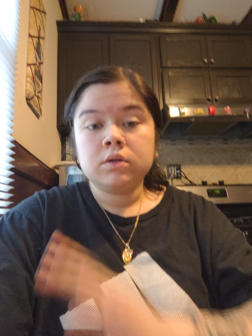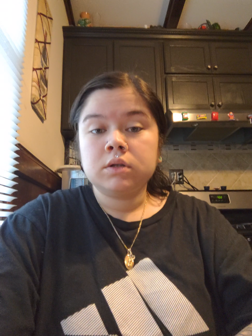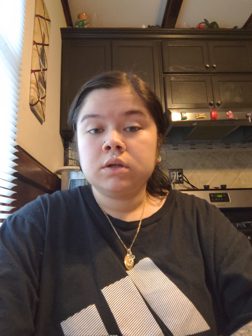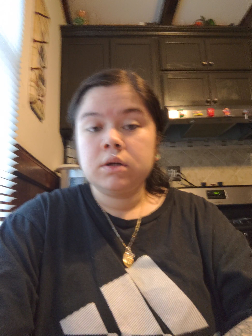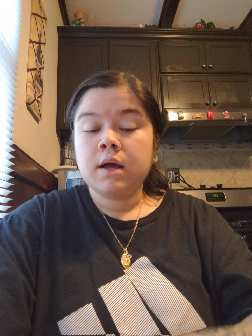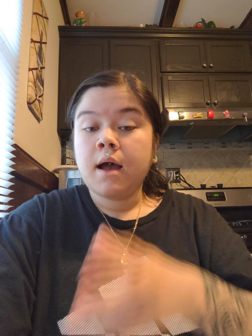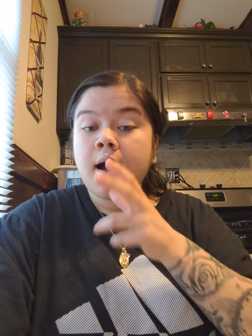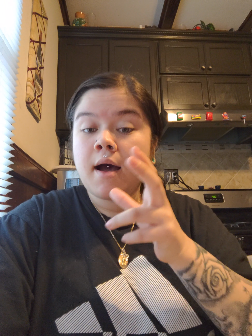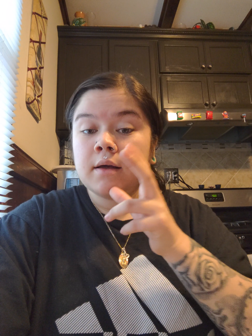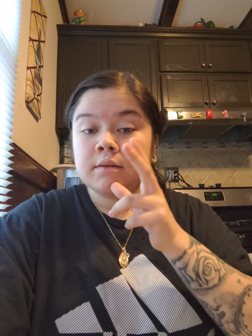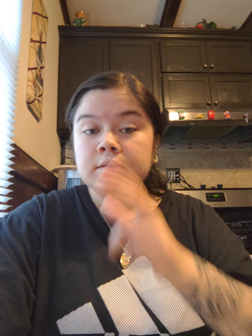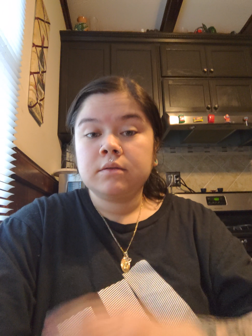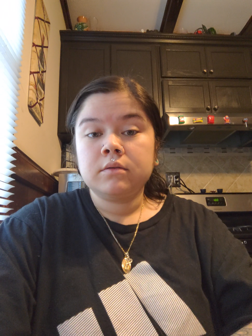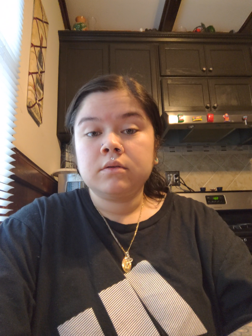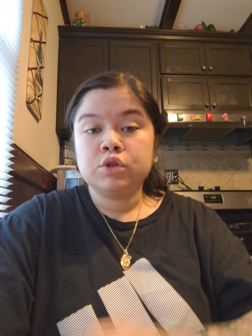hen